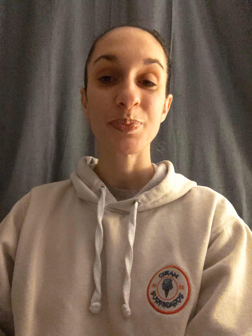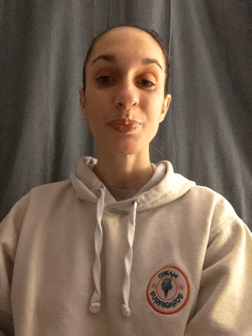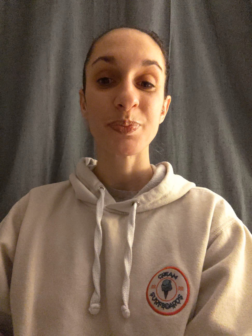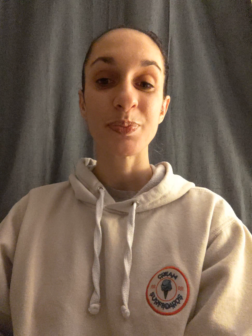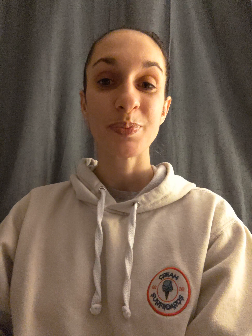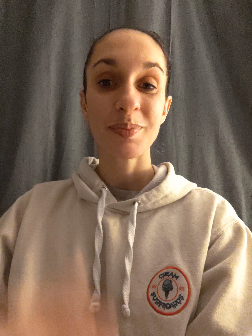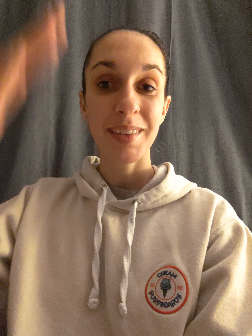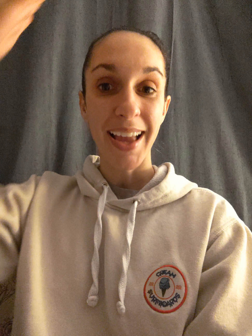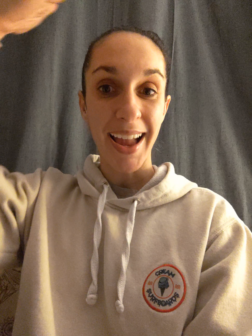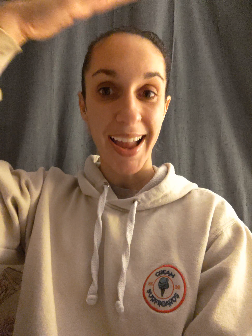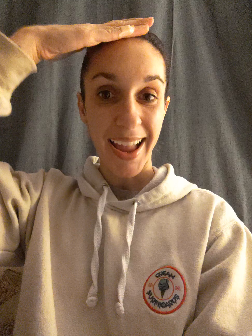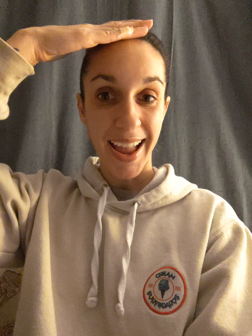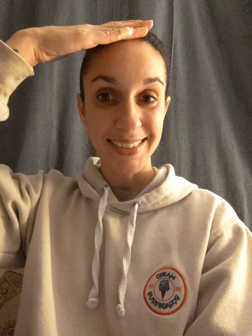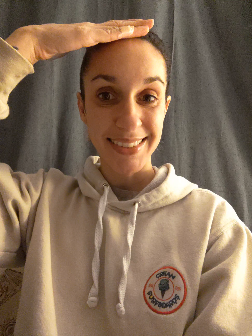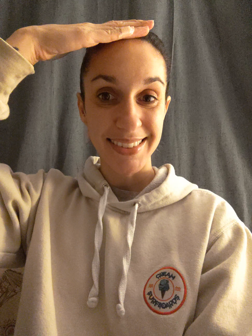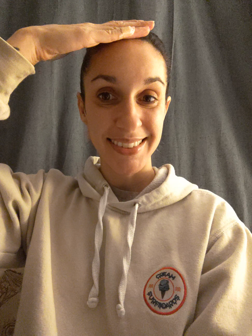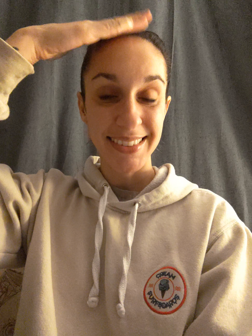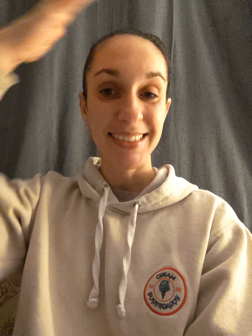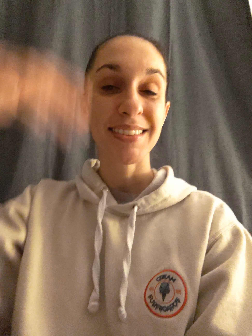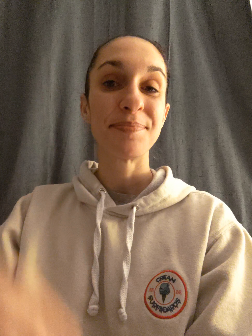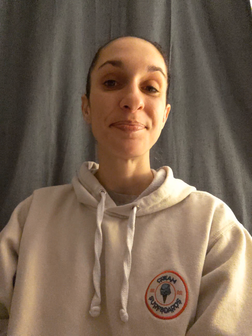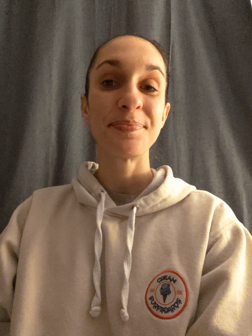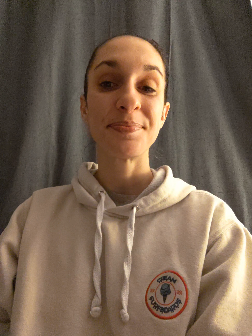hat